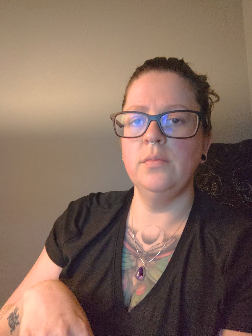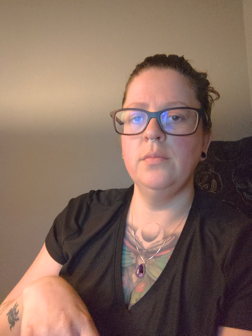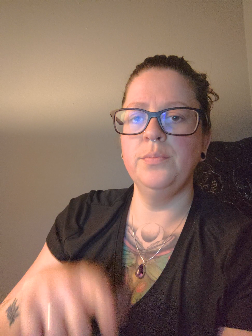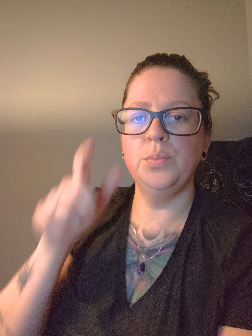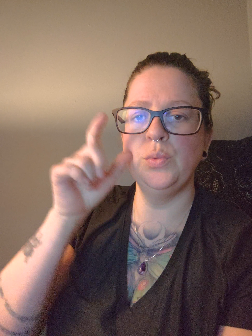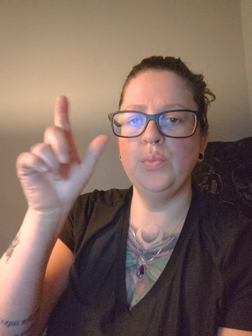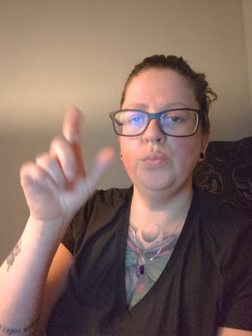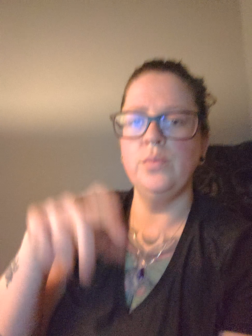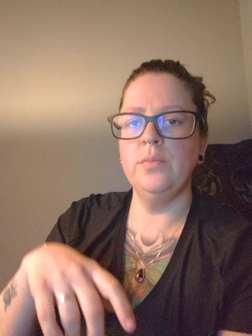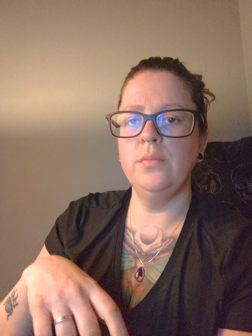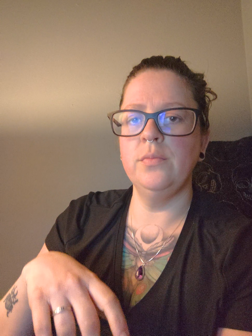moon